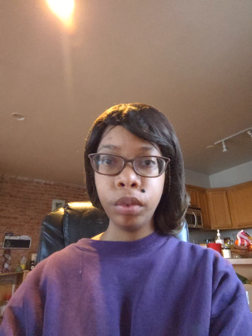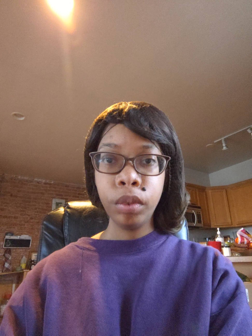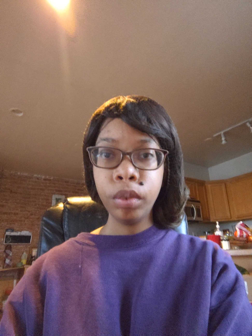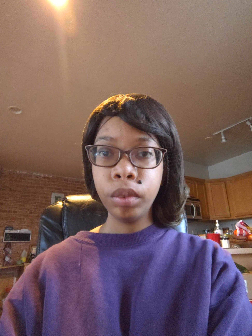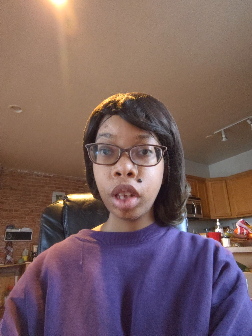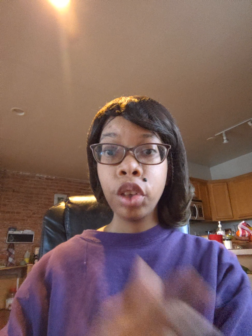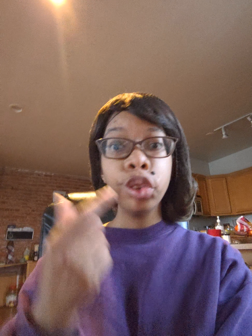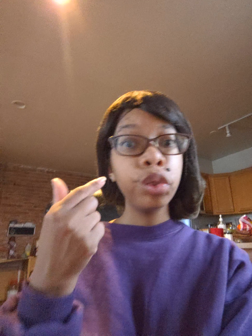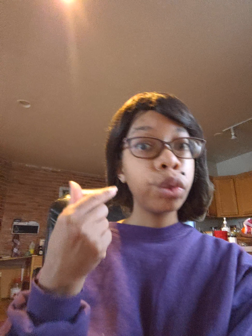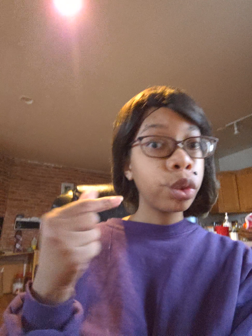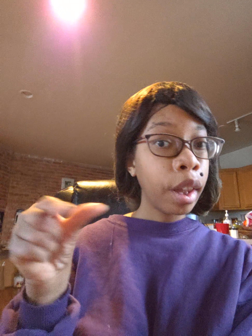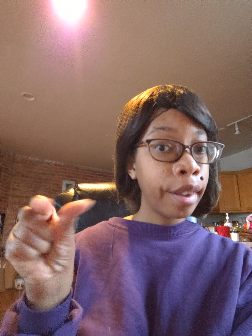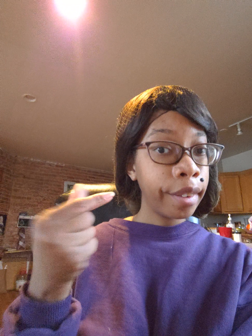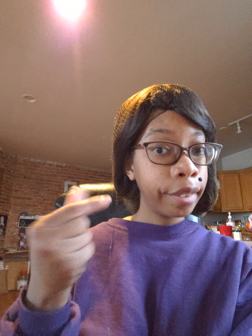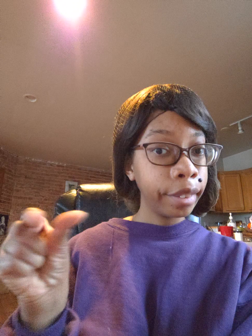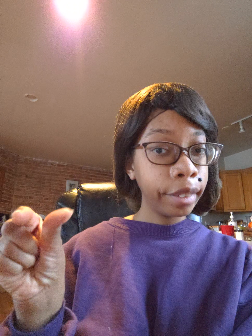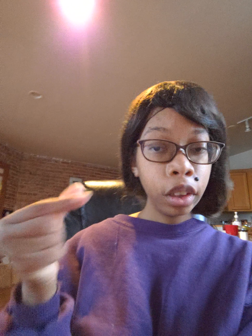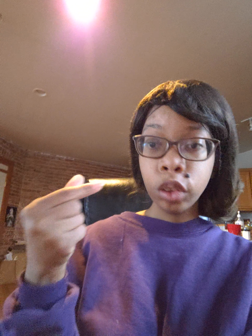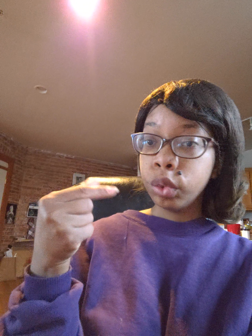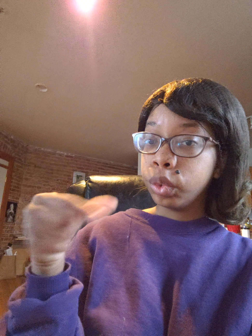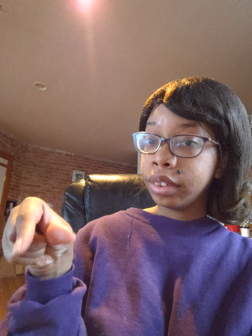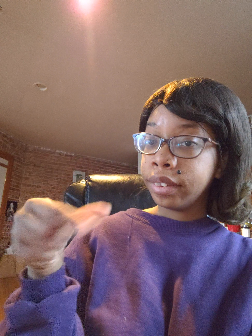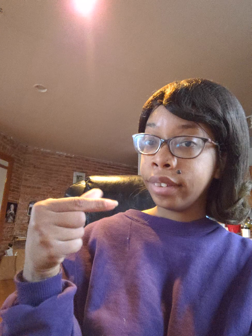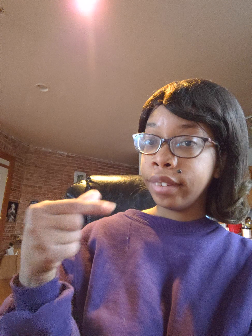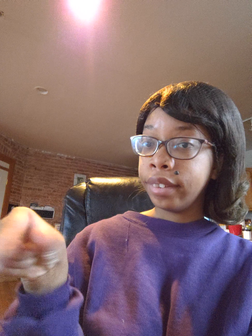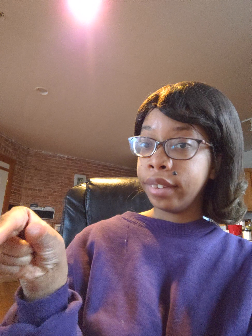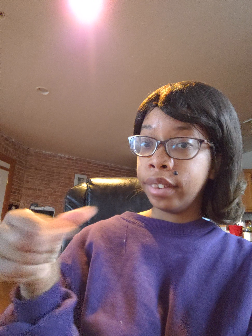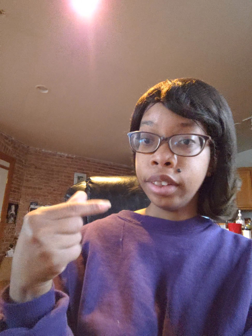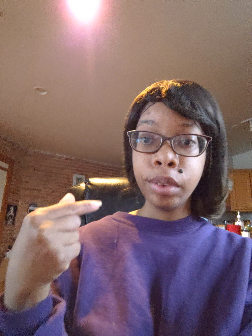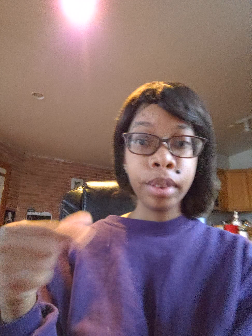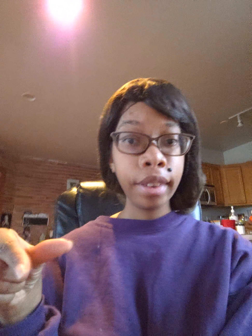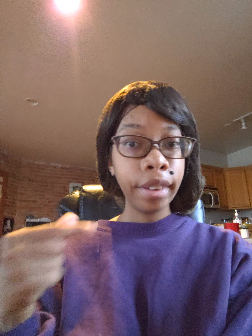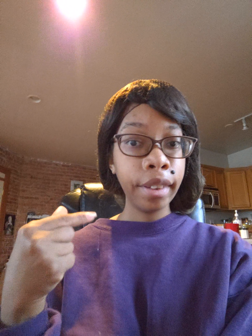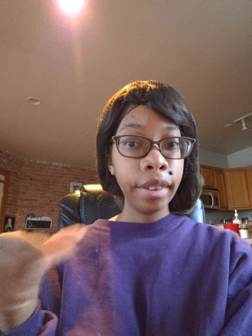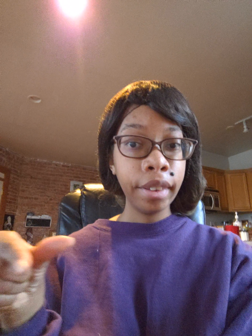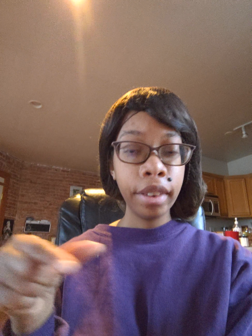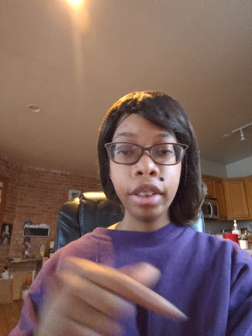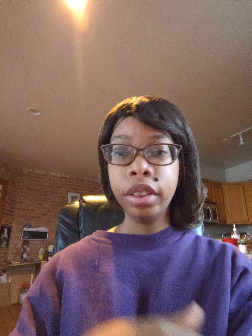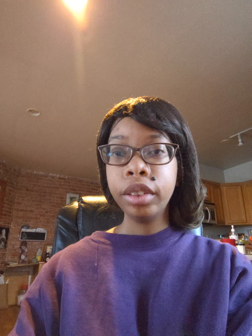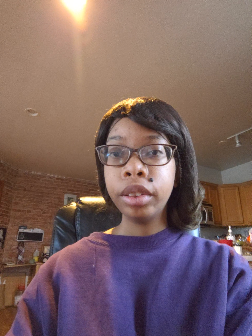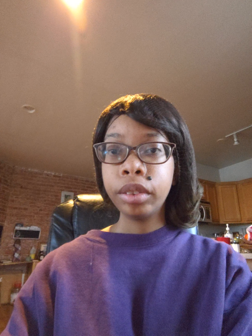green